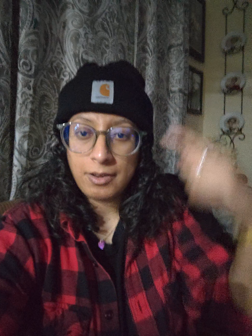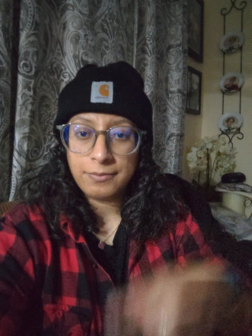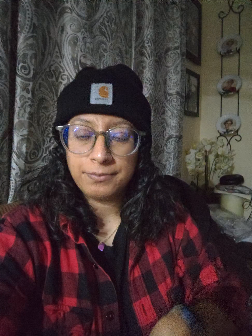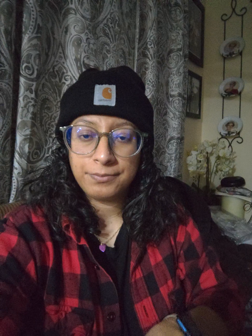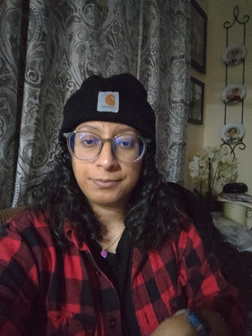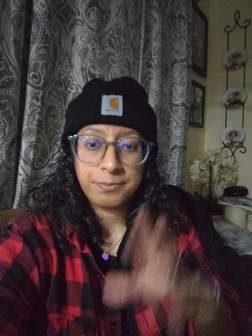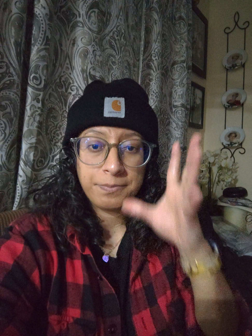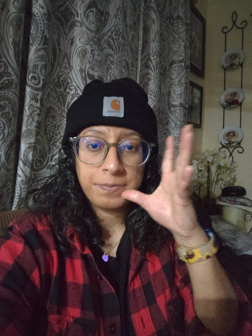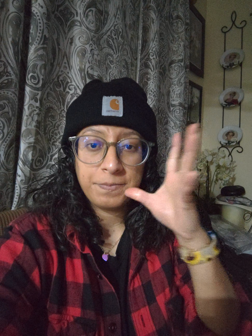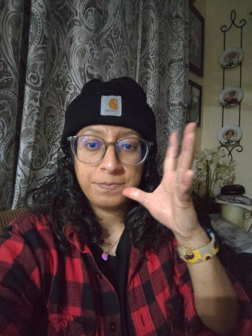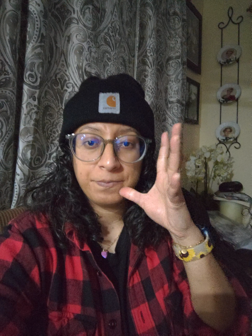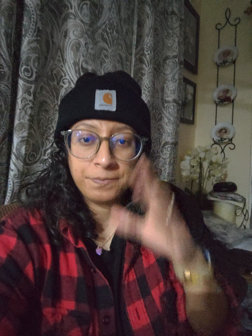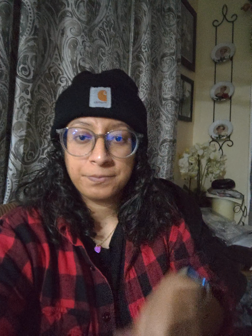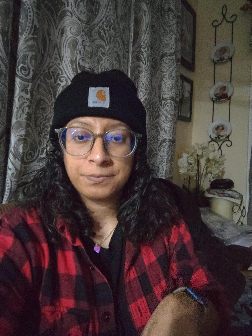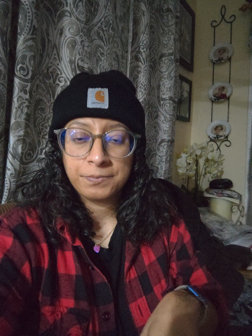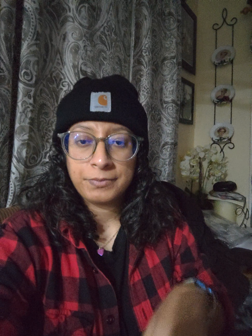mom